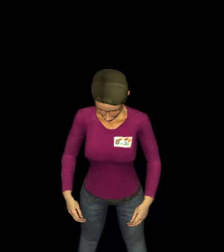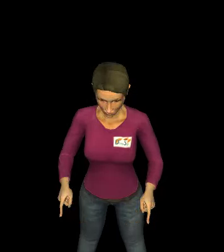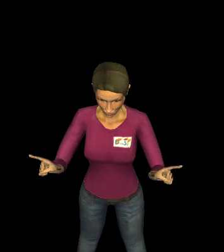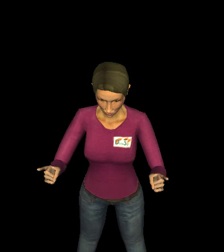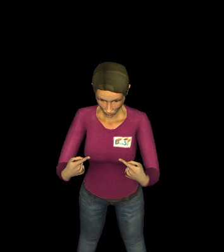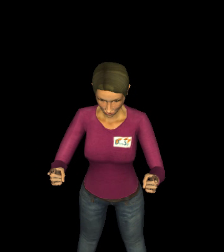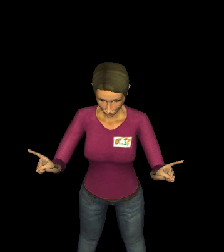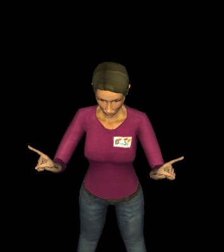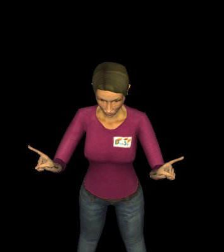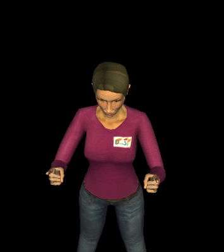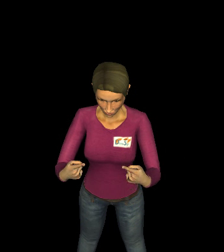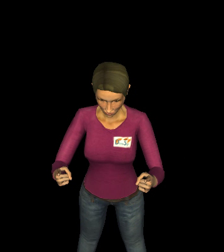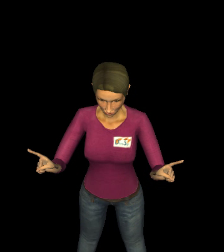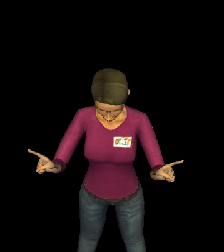موسيقى